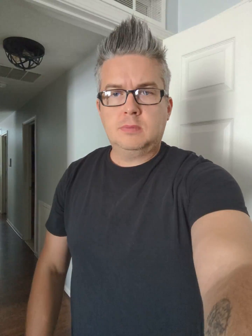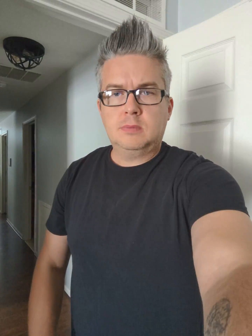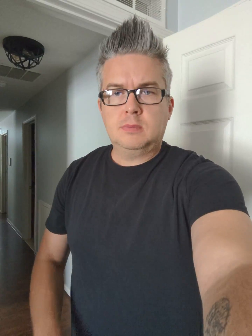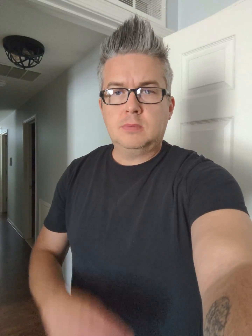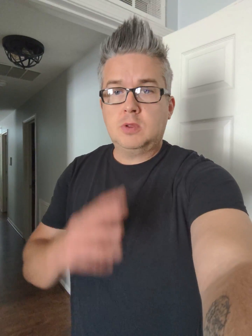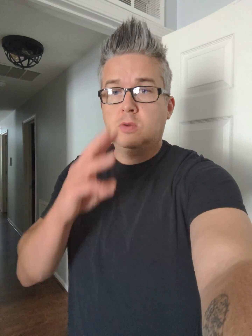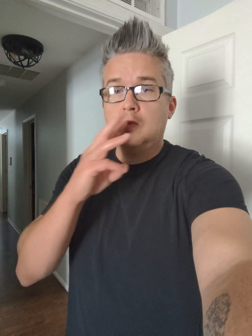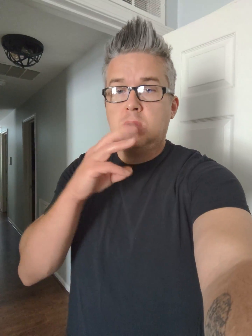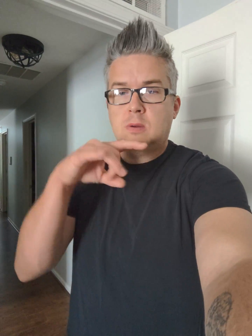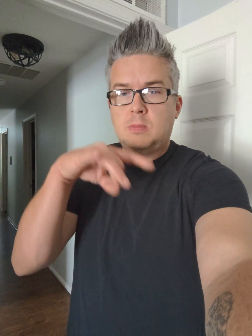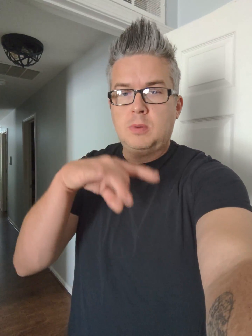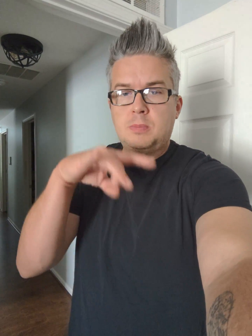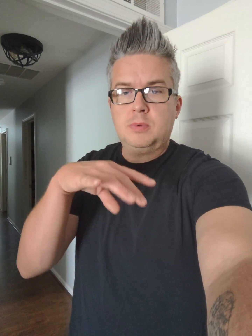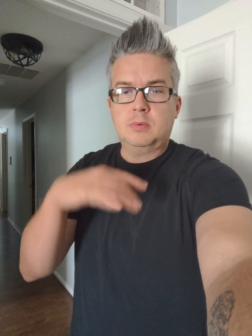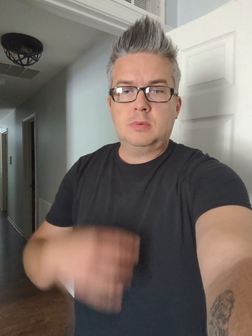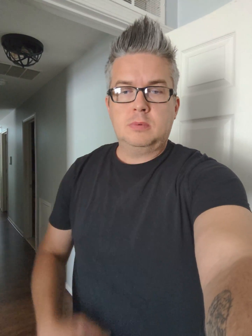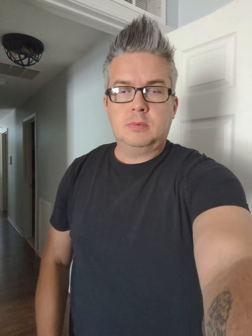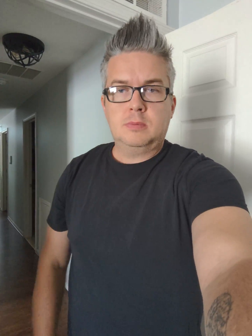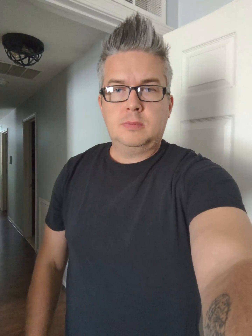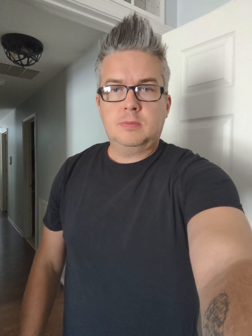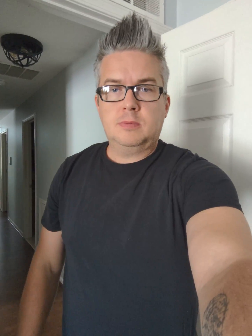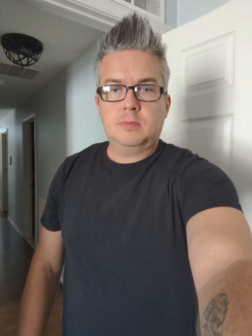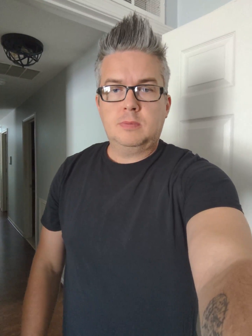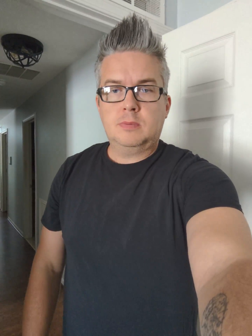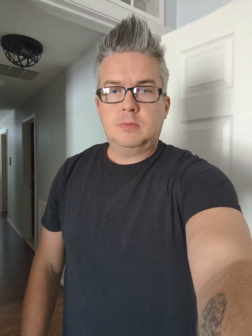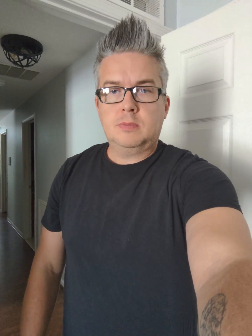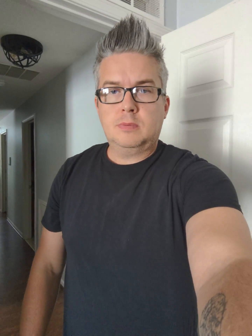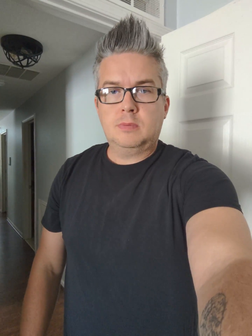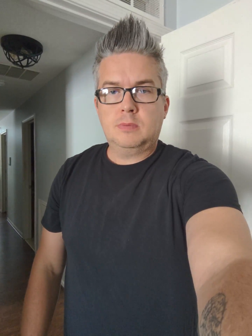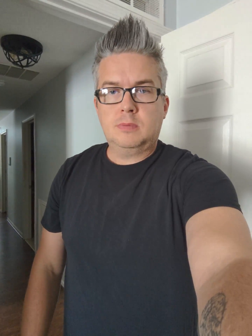melon